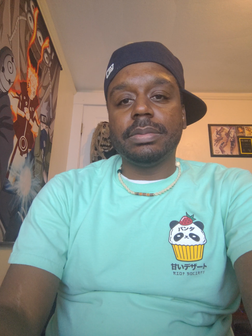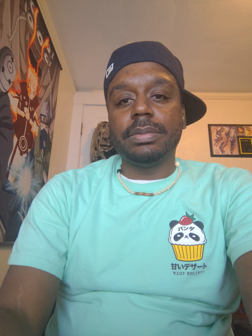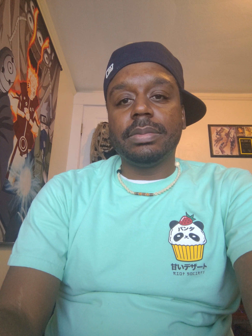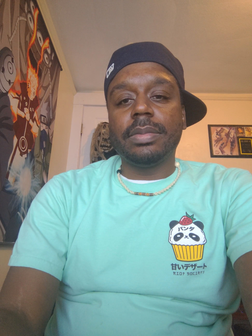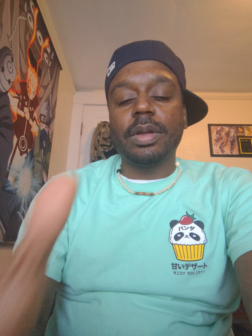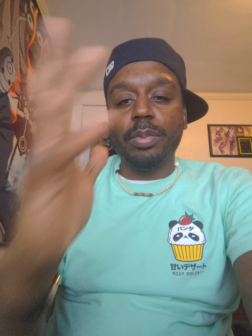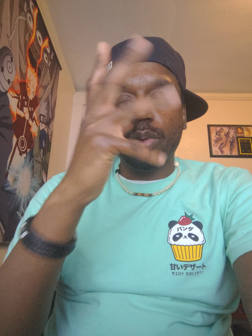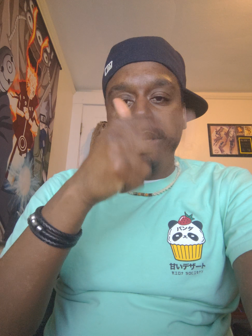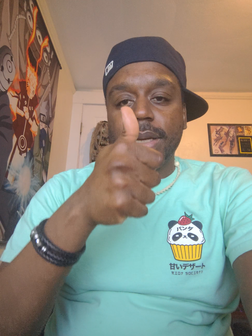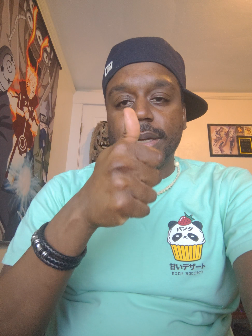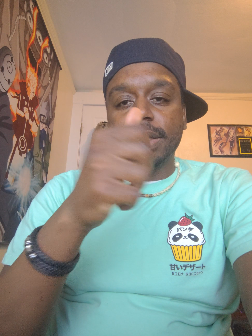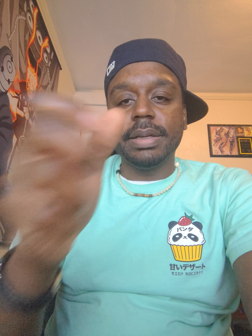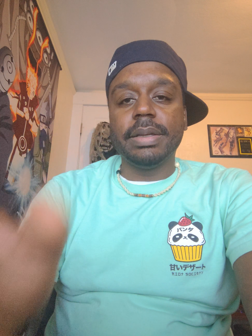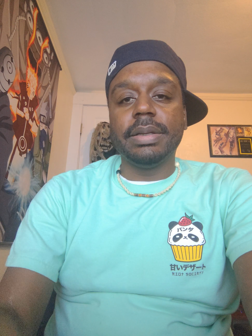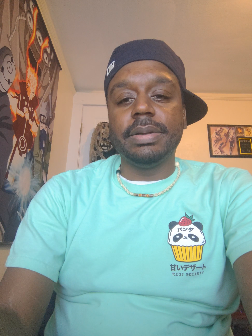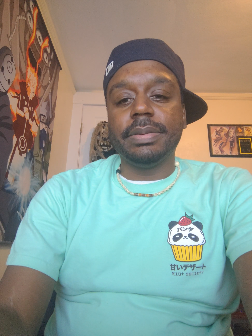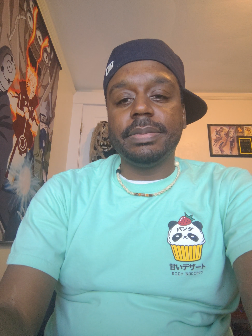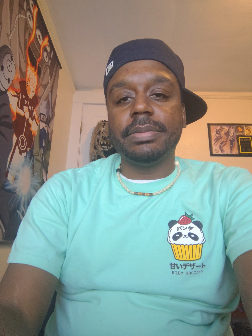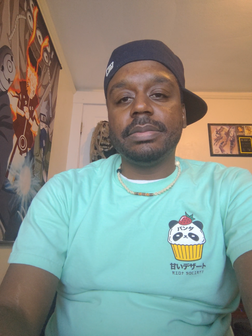pretty